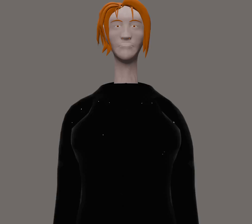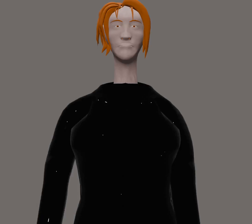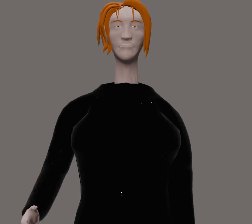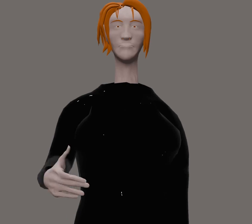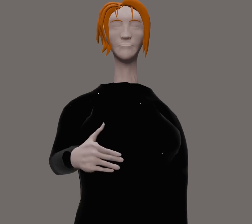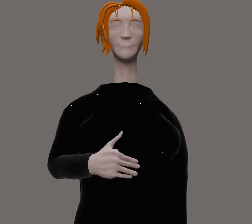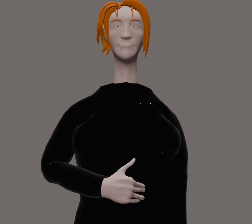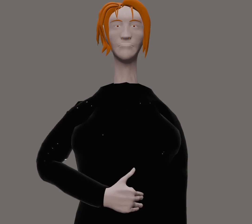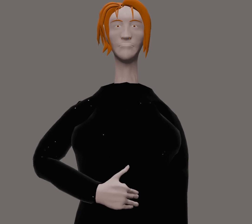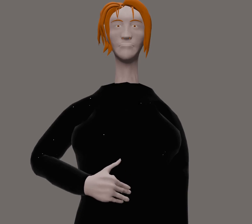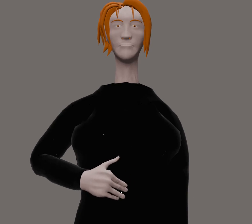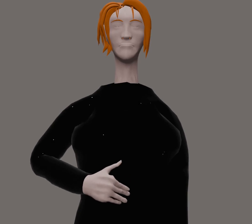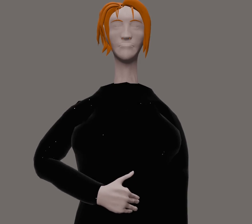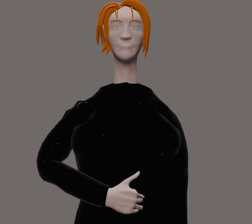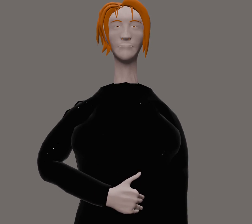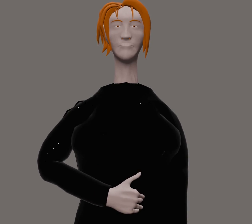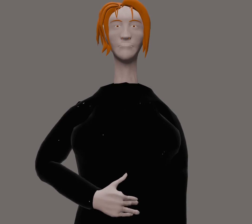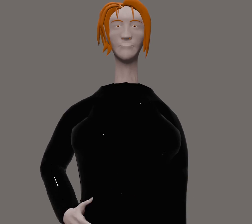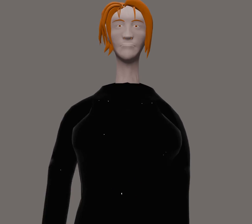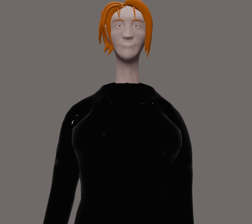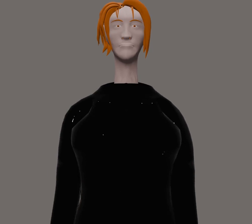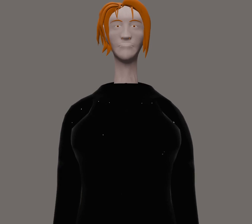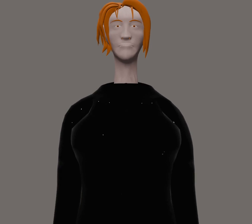Belly